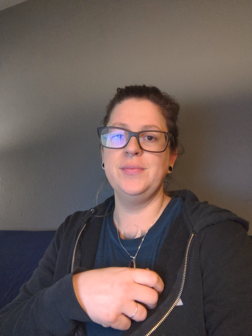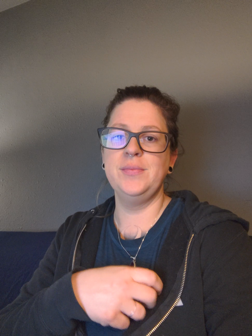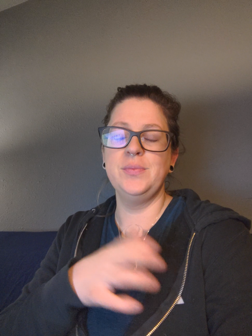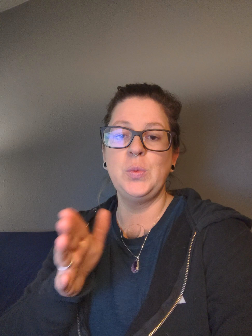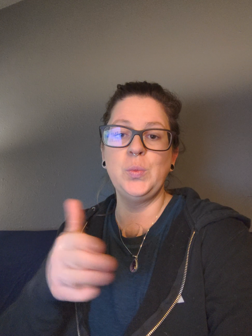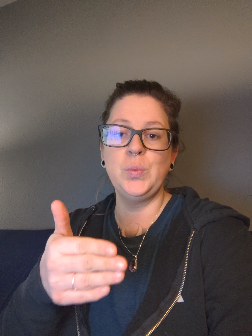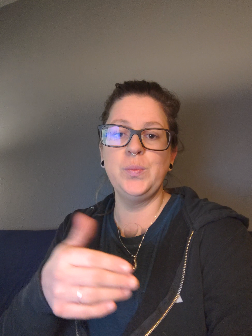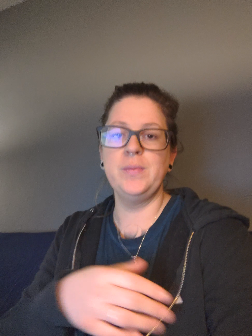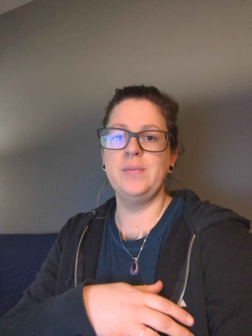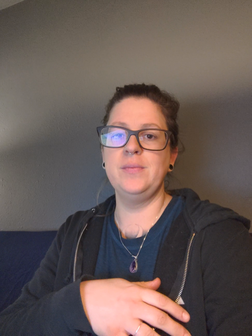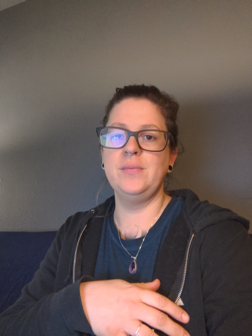room